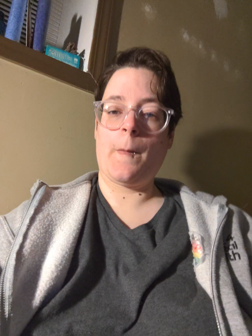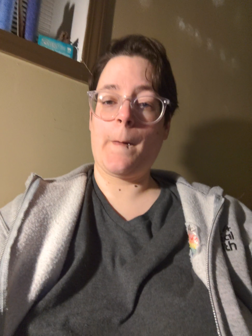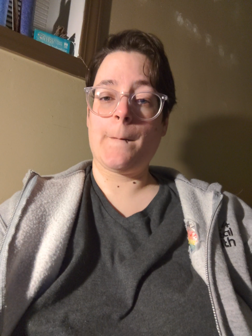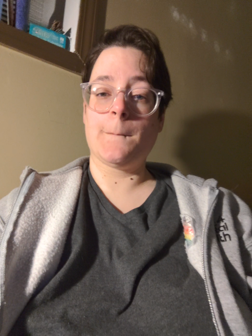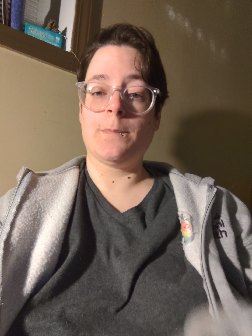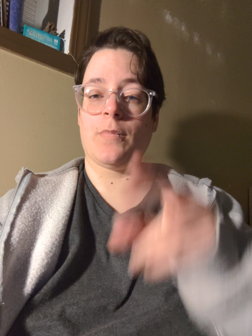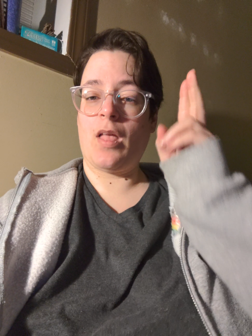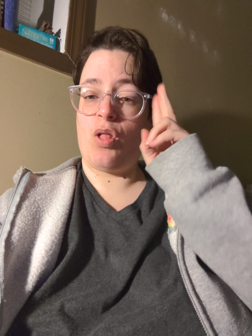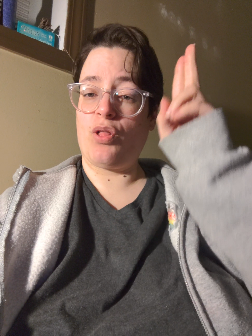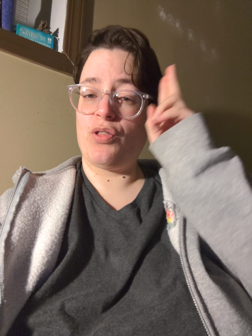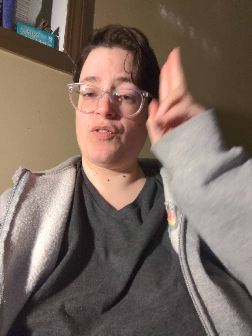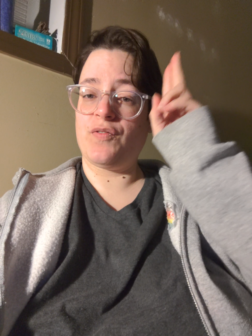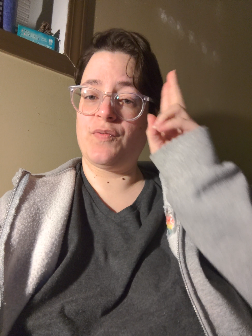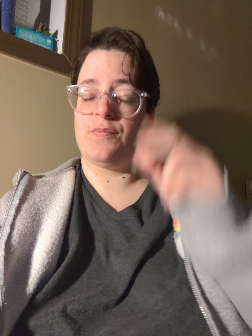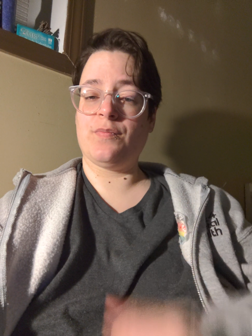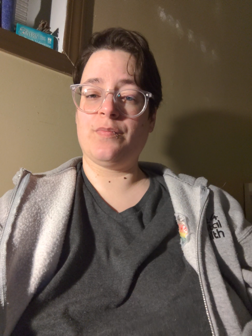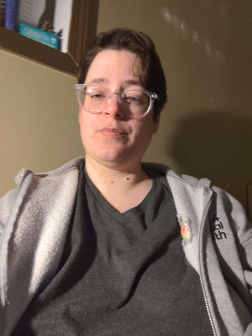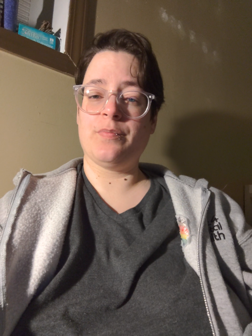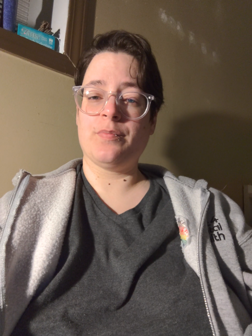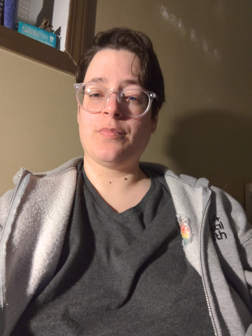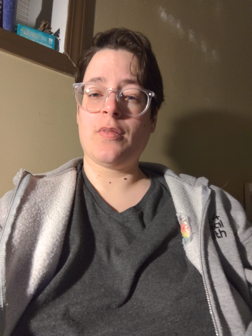uncle